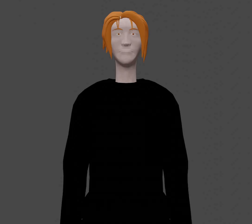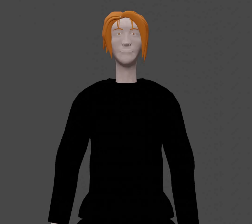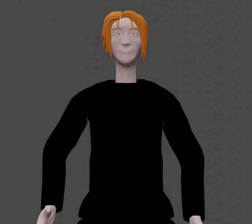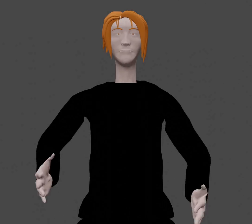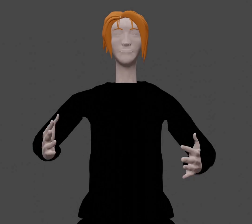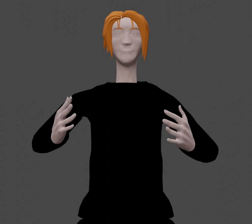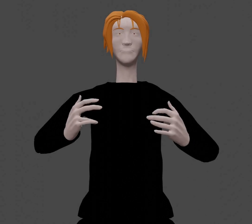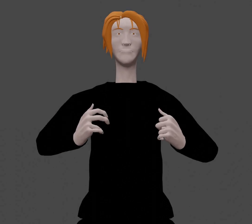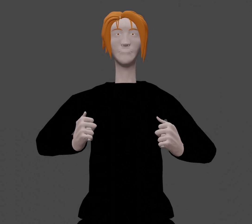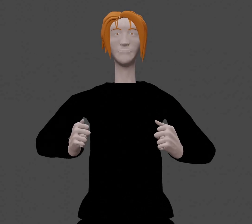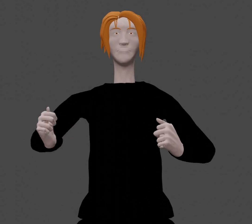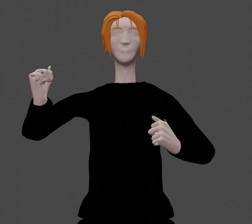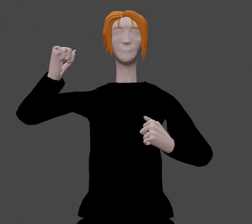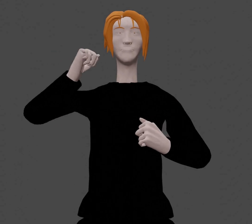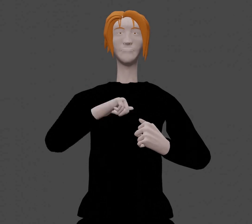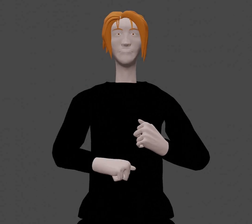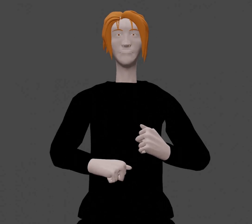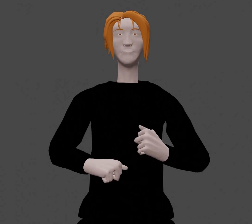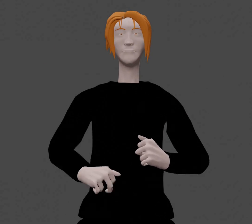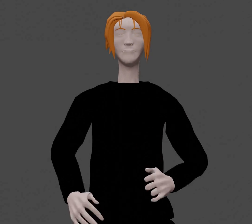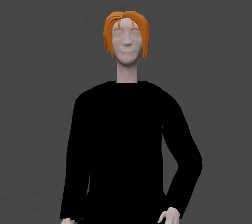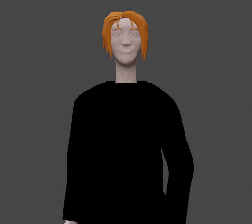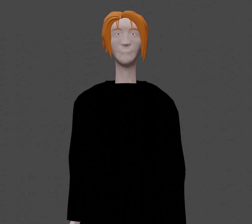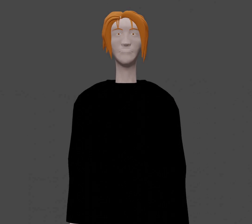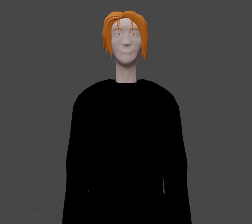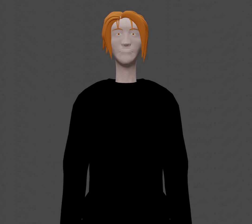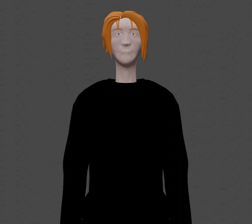Audacious